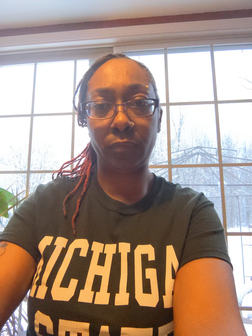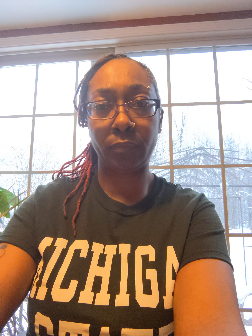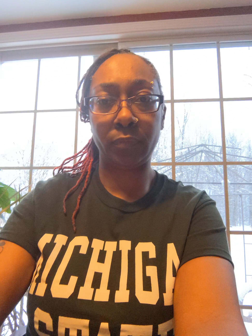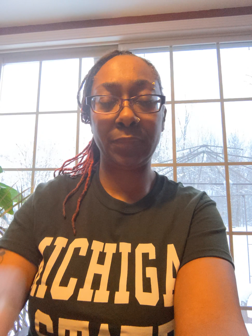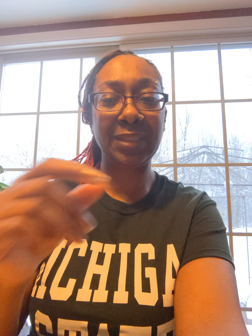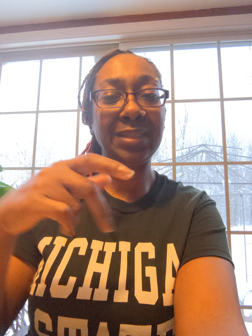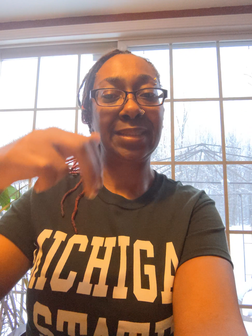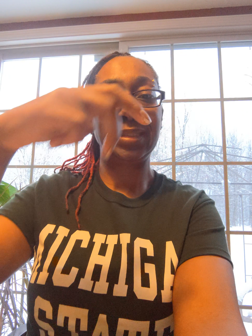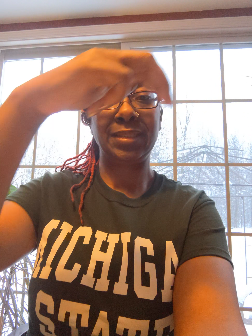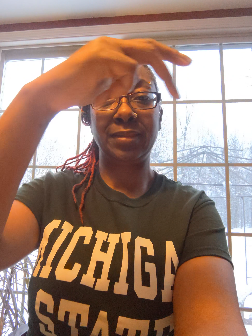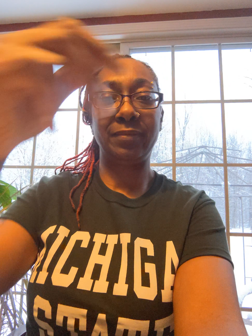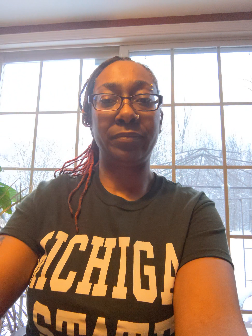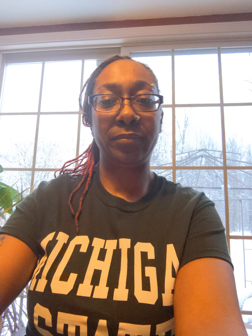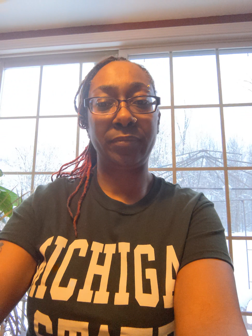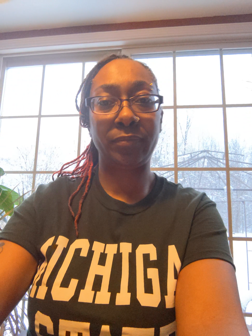stairs